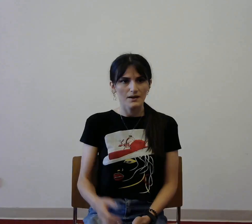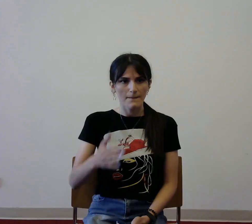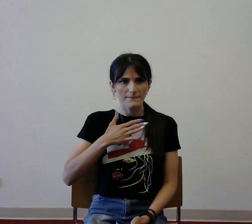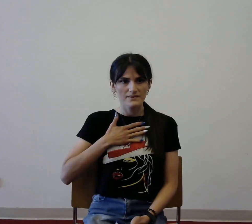mən